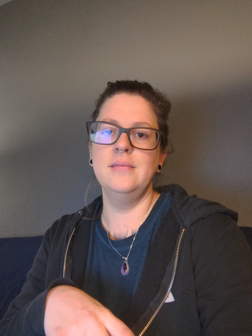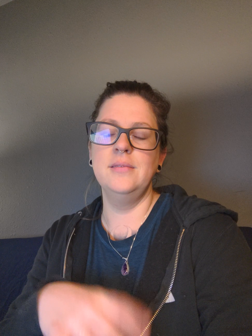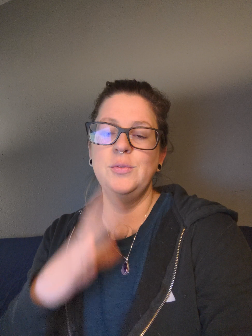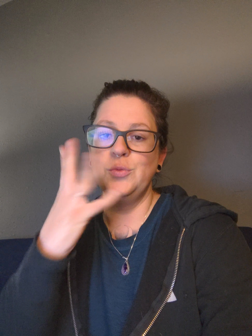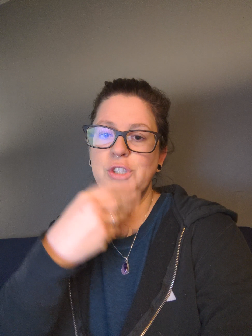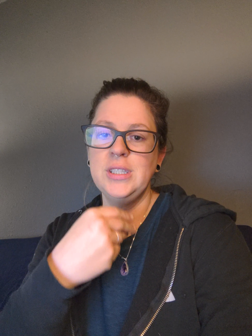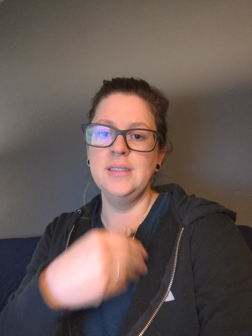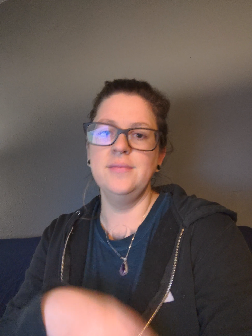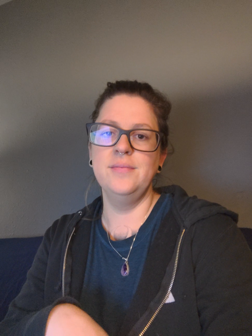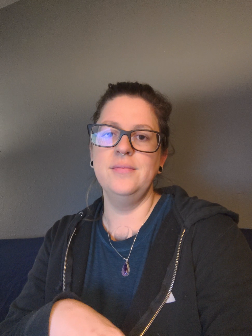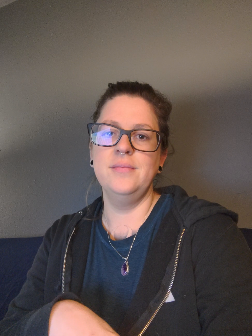pretty